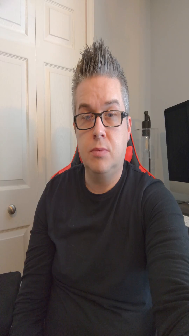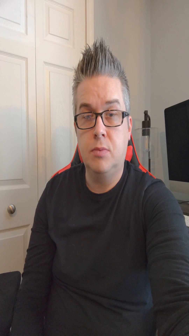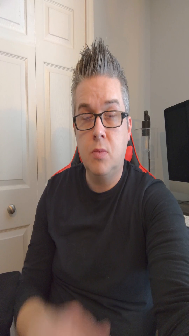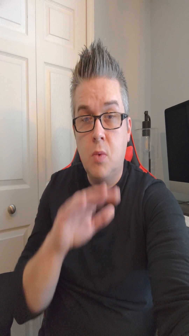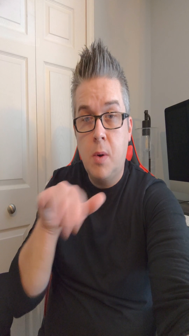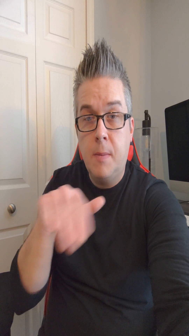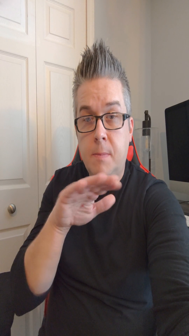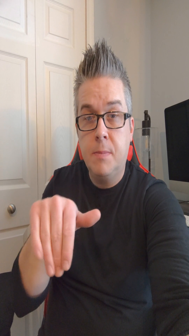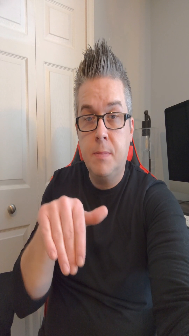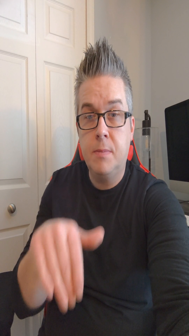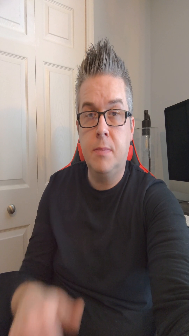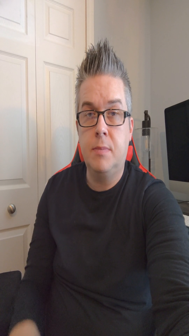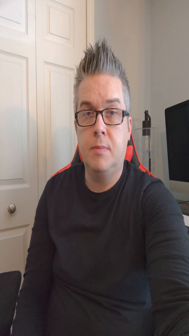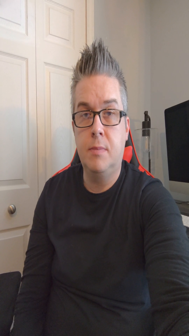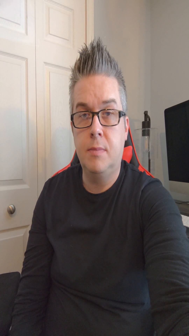pool